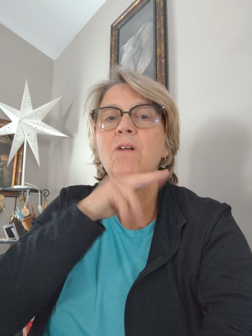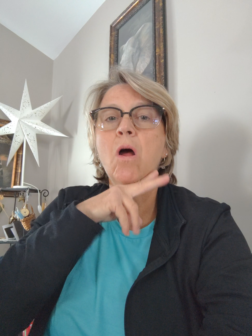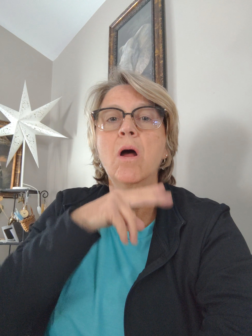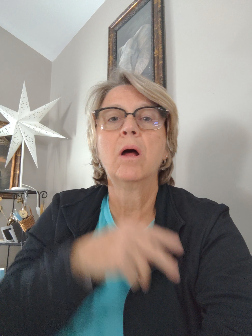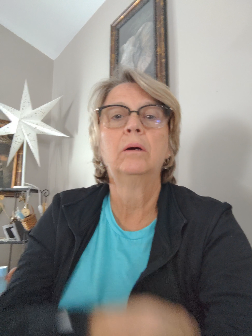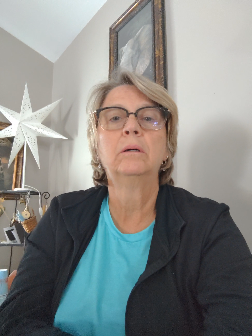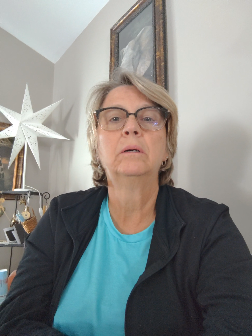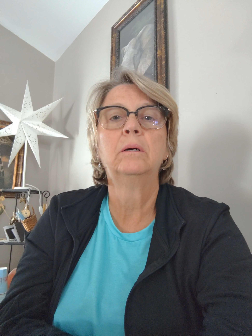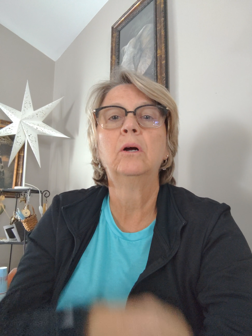frog